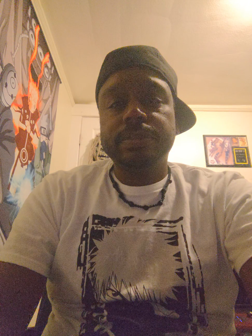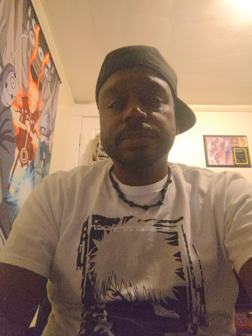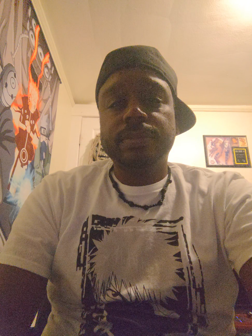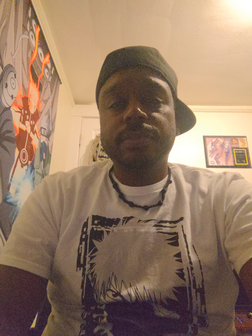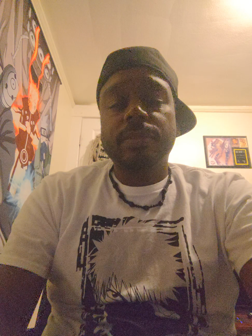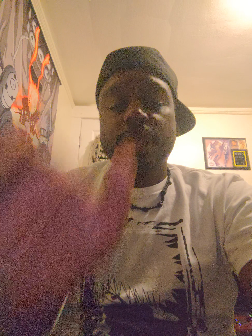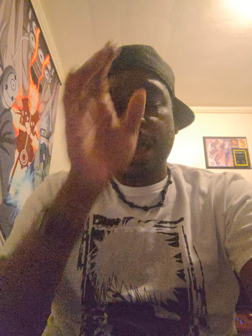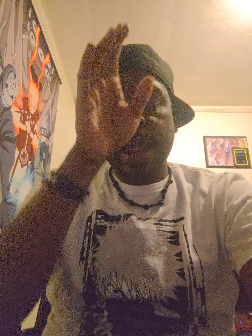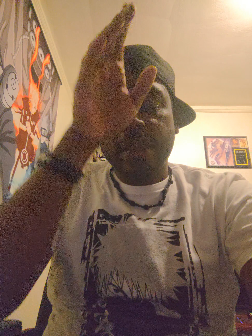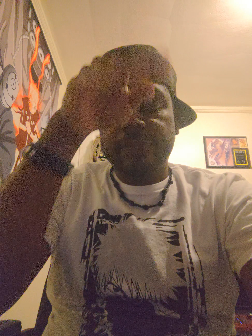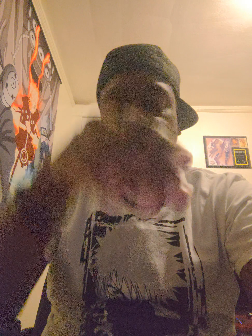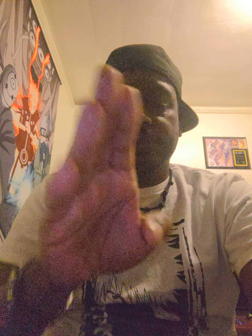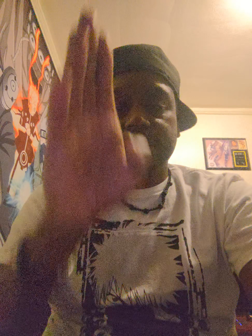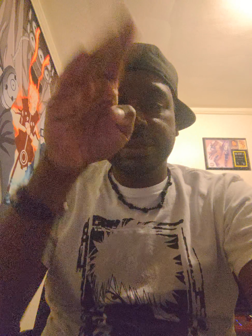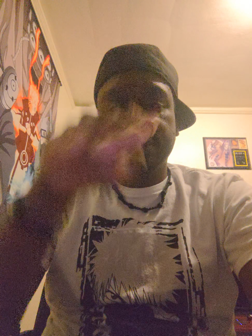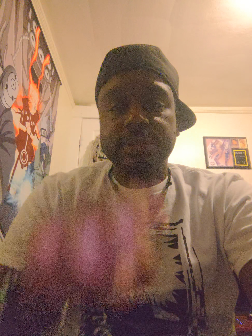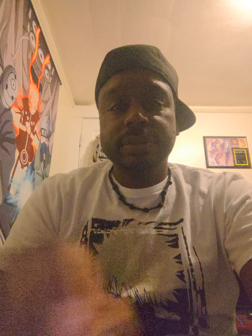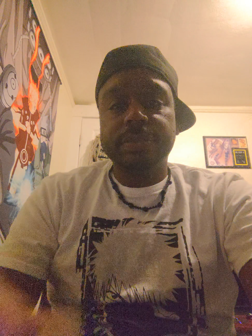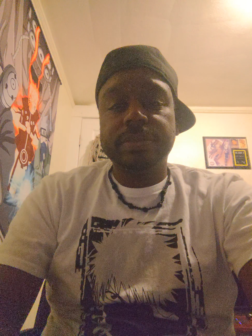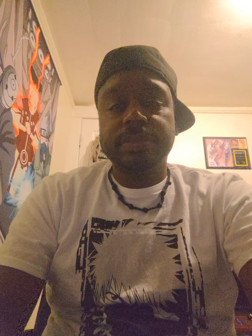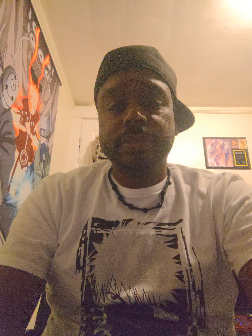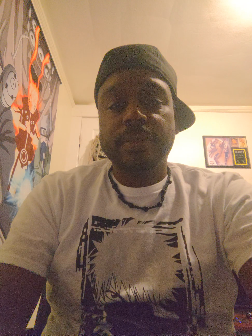elephant